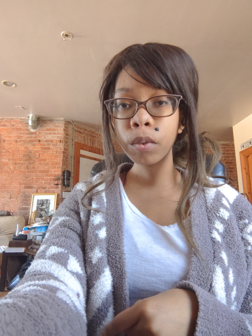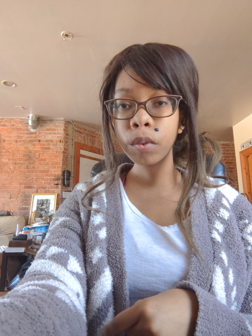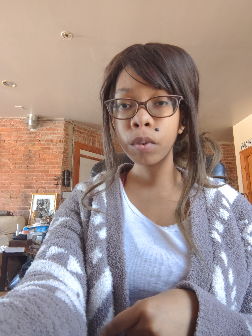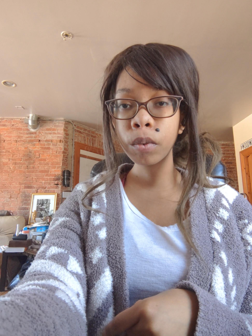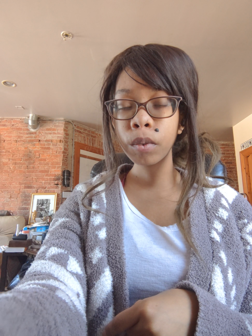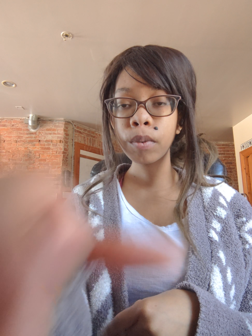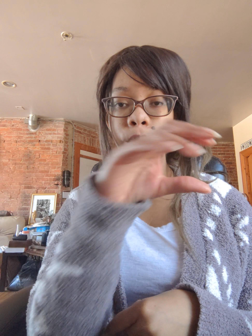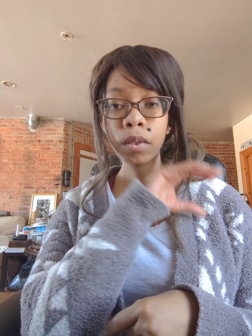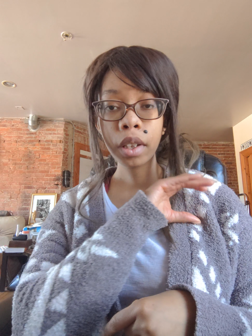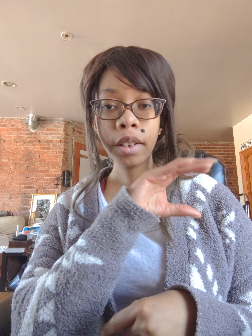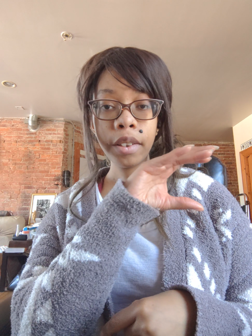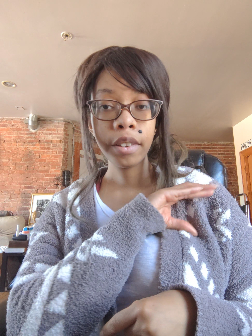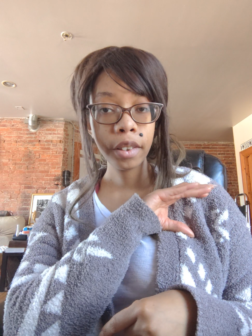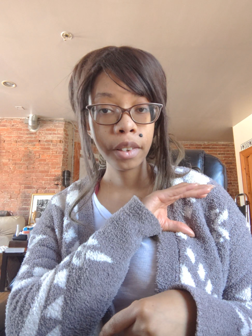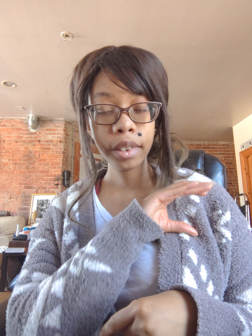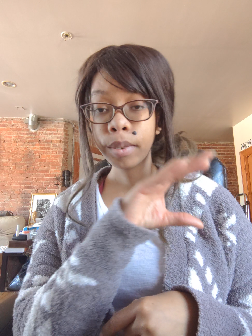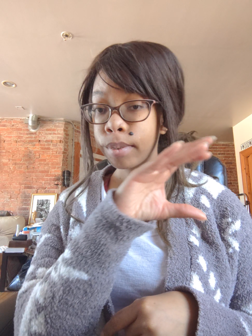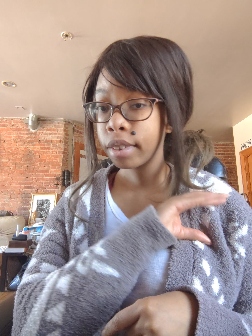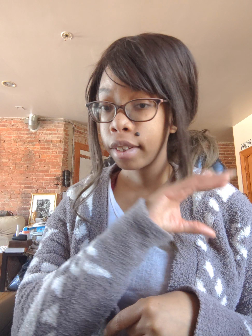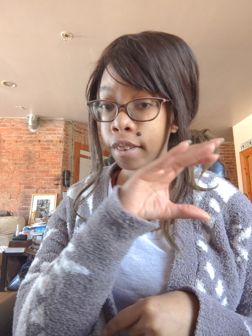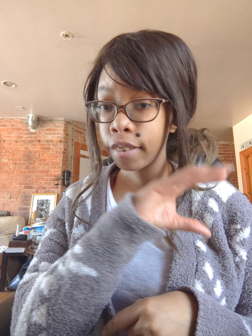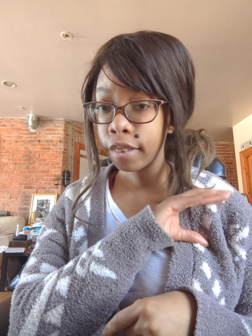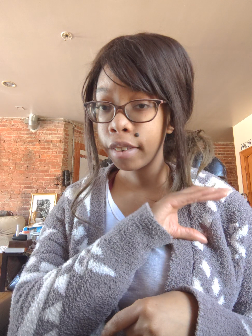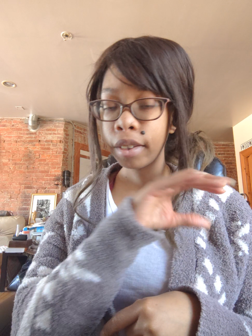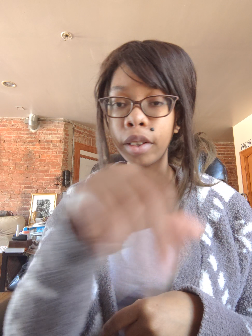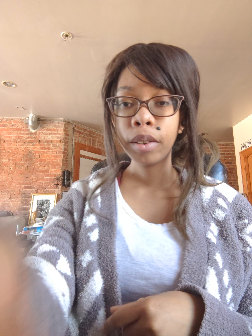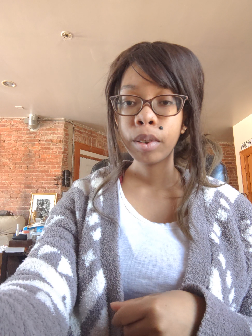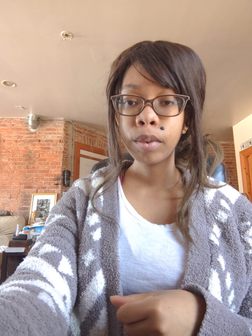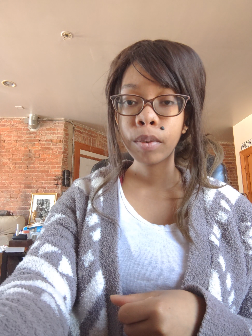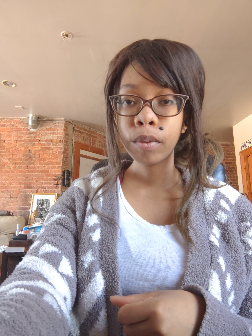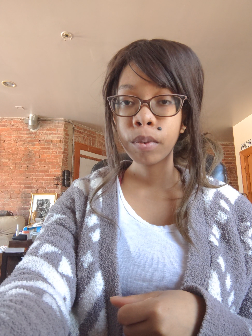police